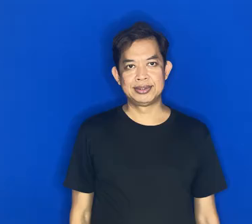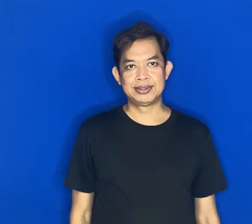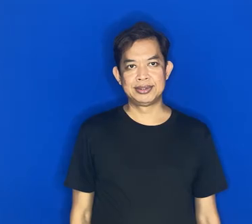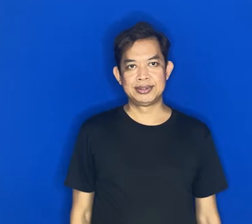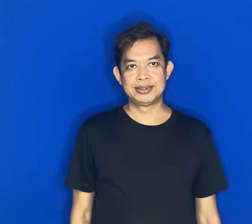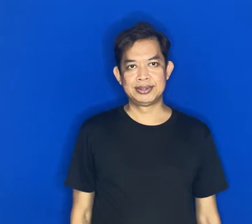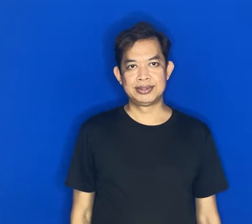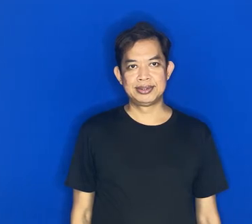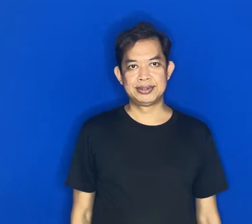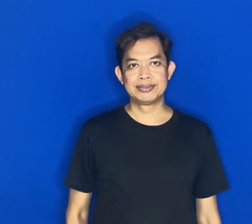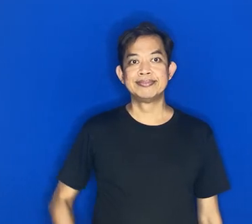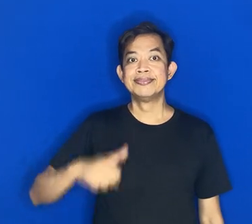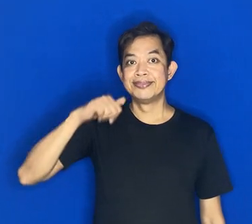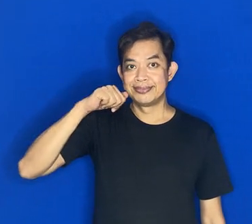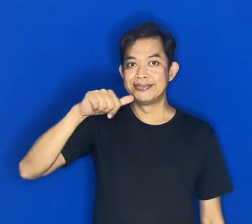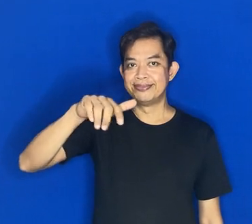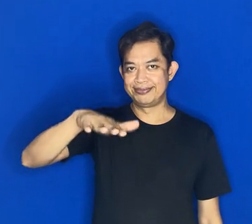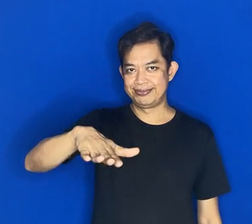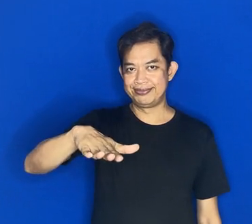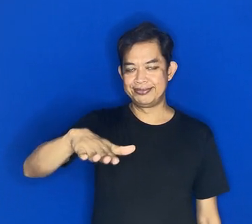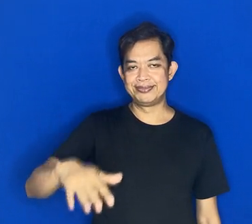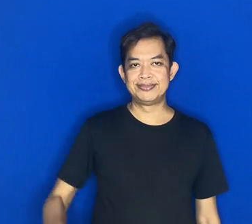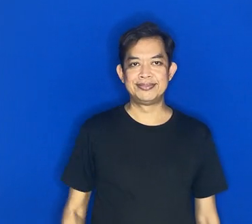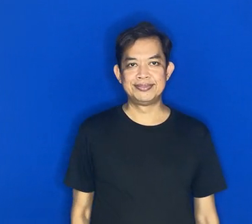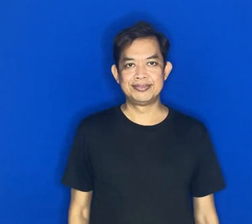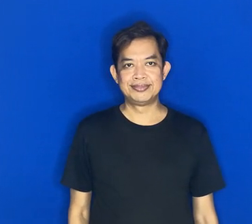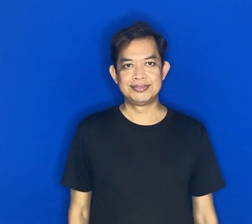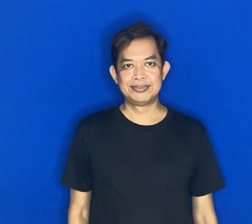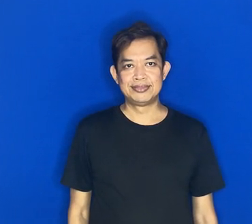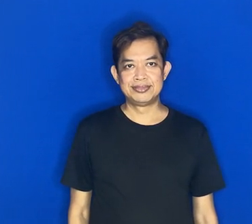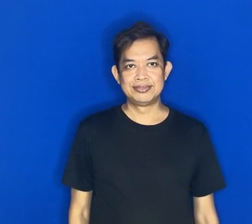girl